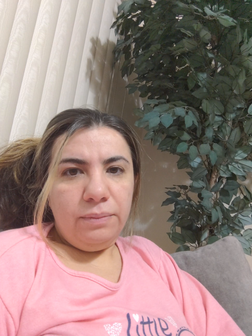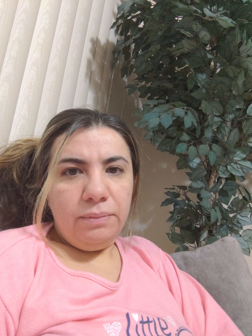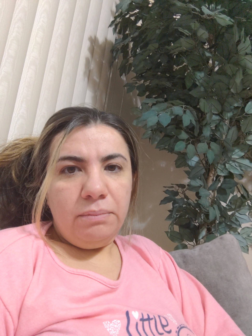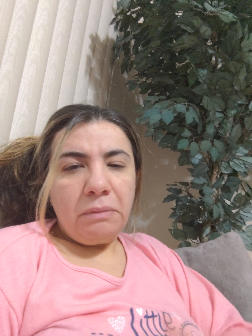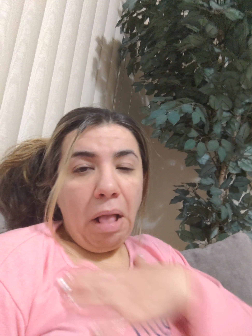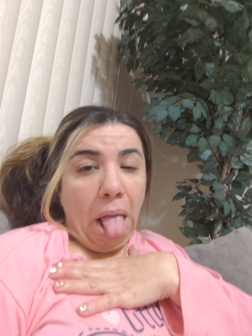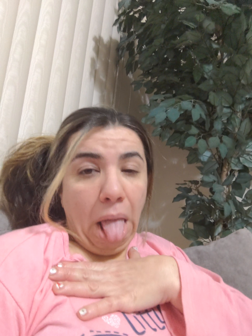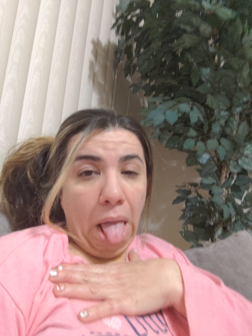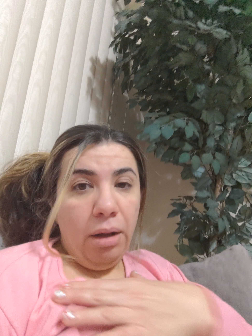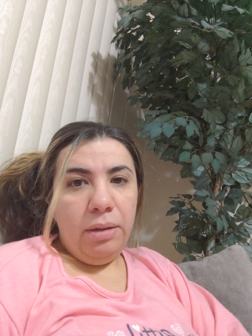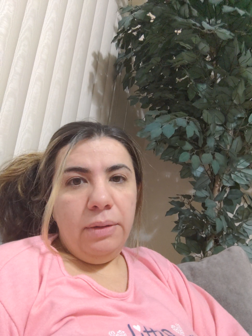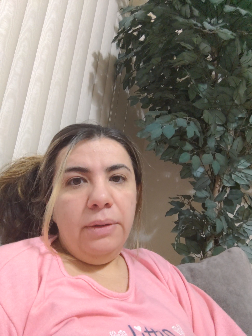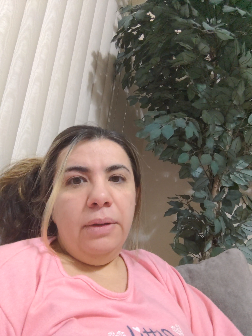yucky